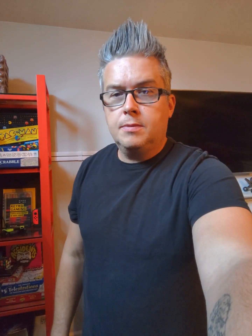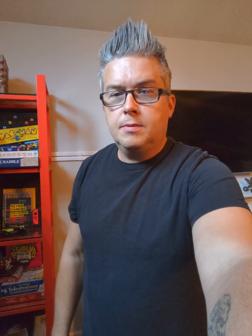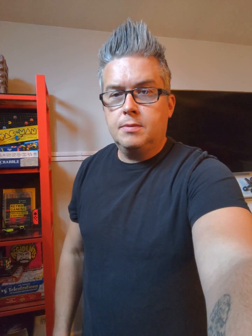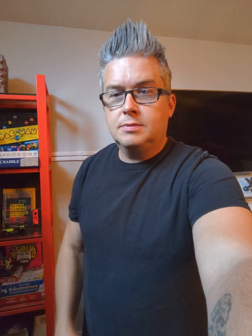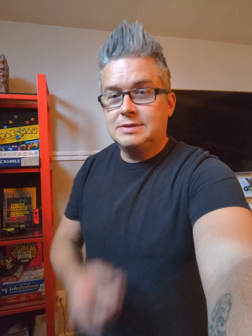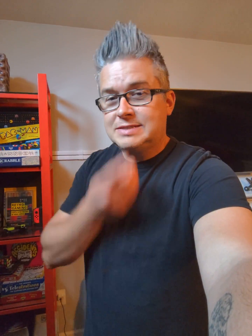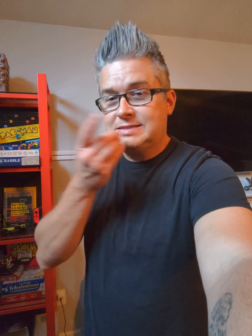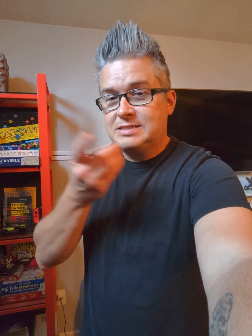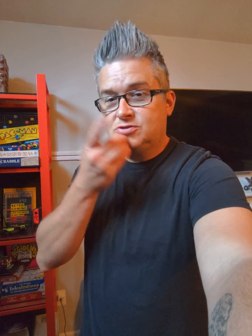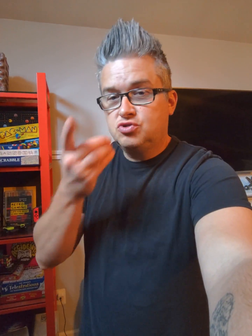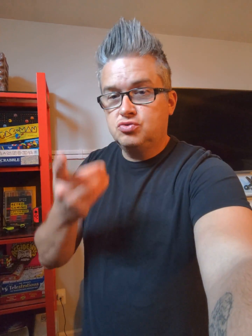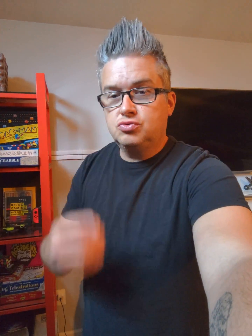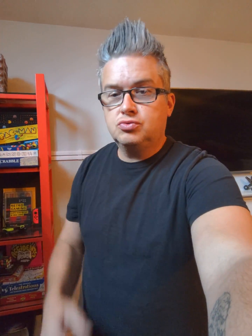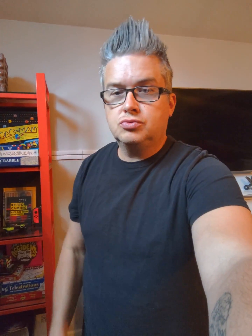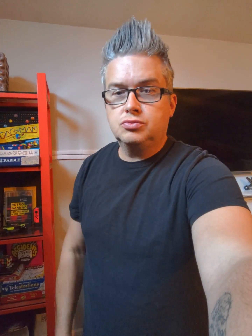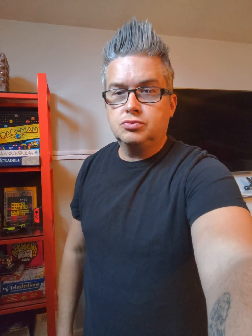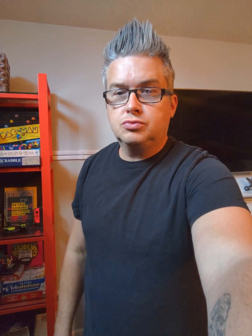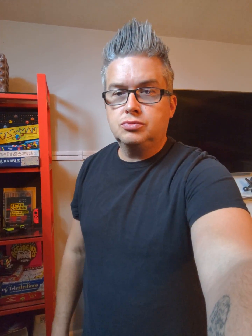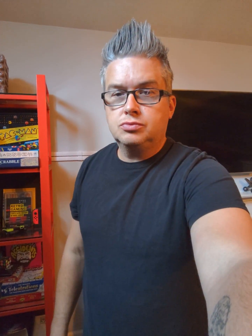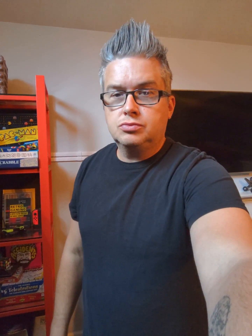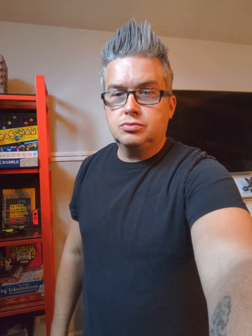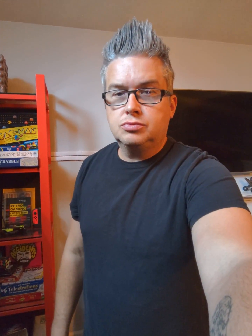dinner